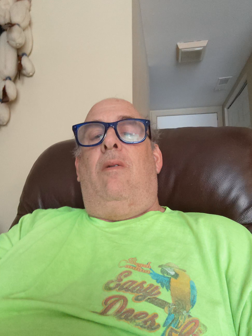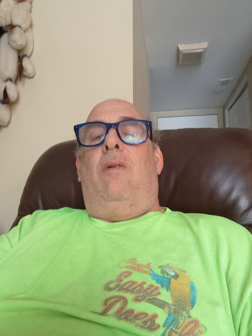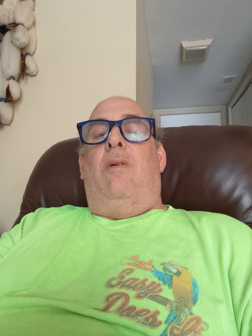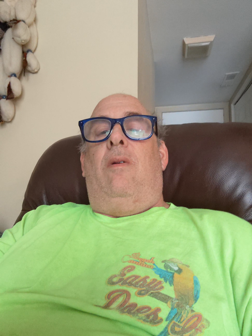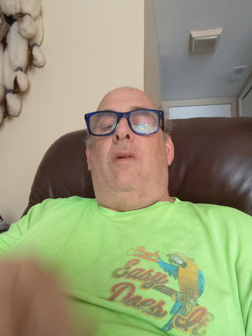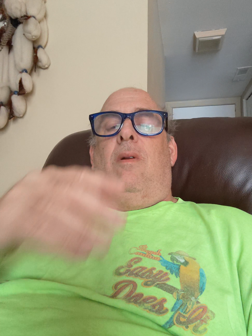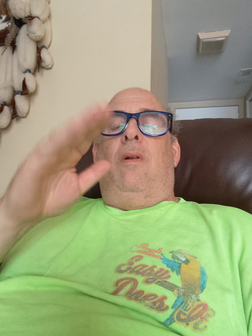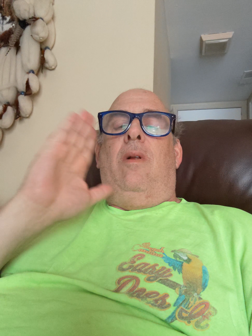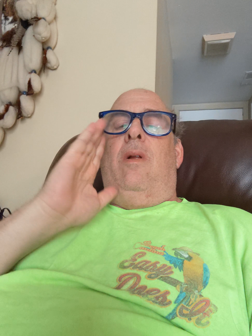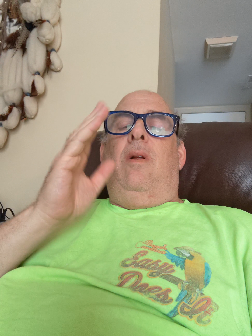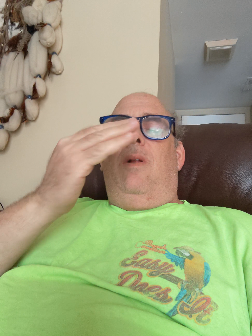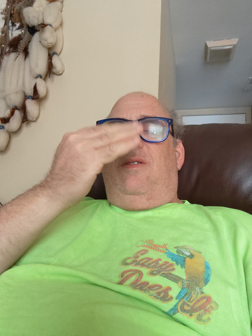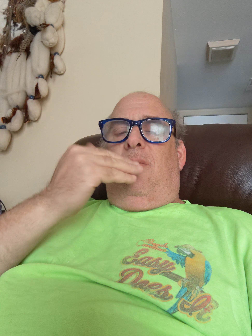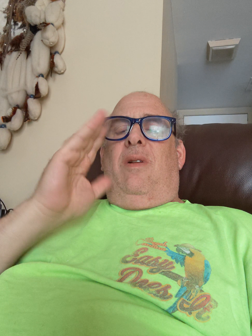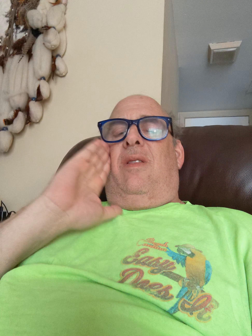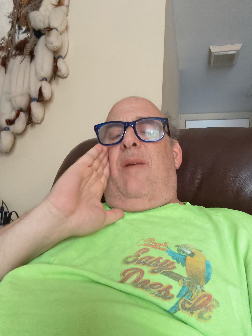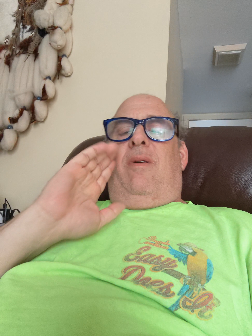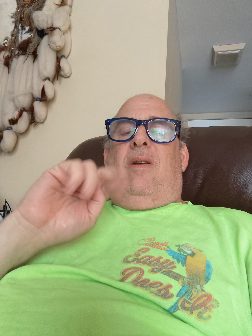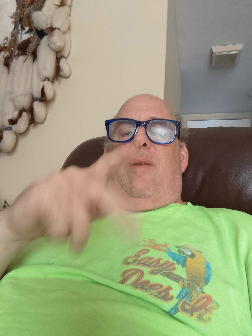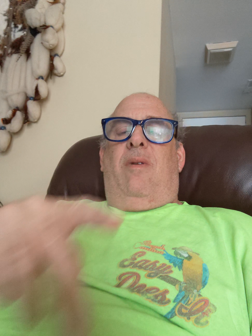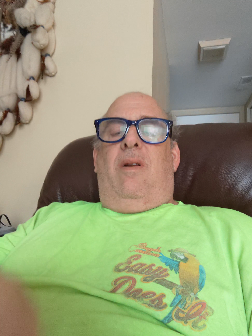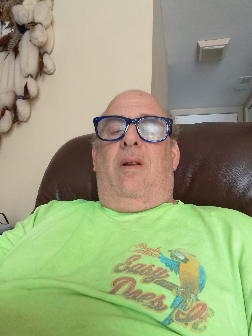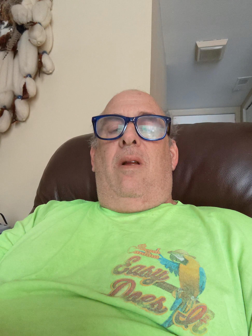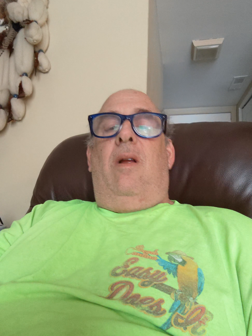nap